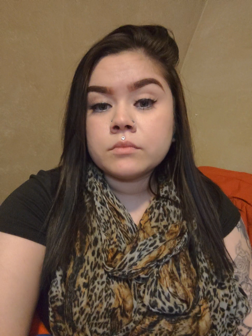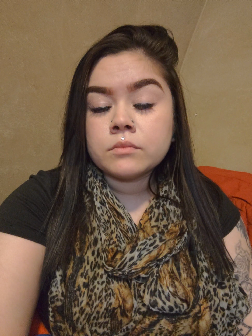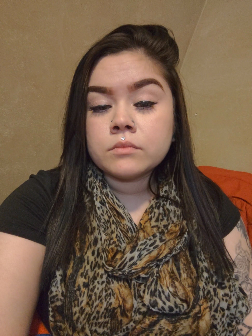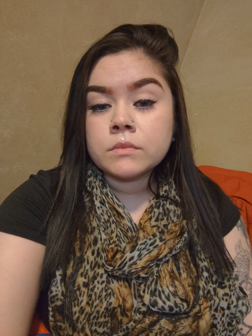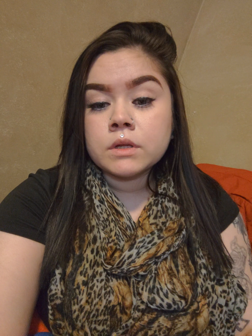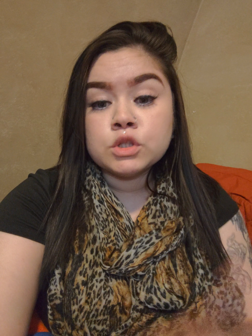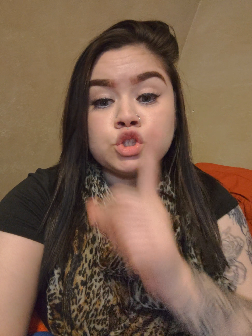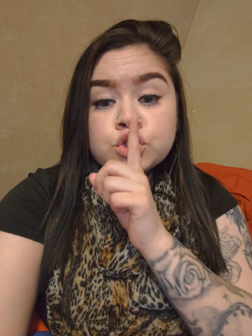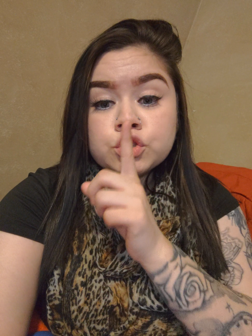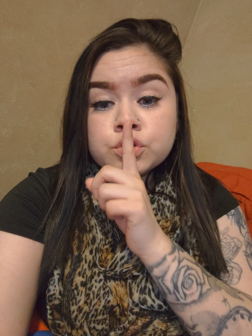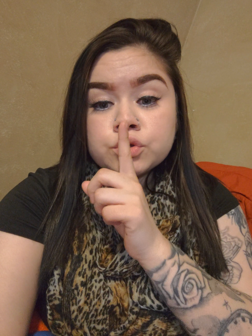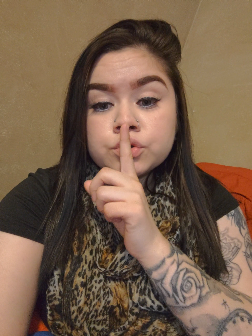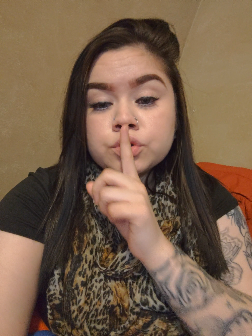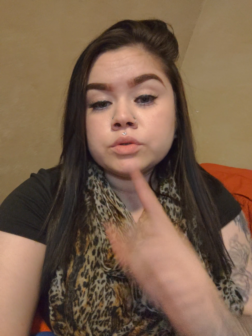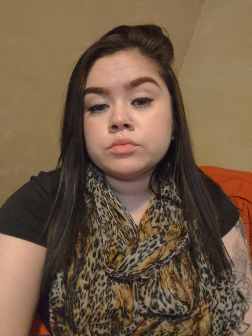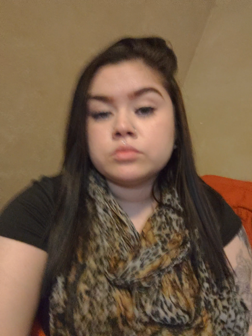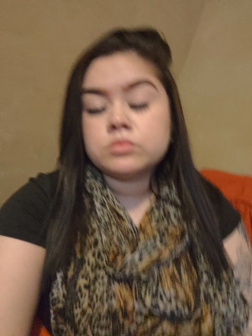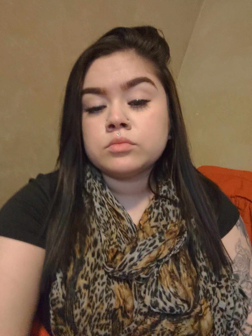shhh